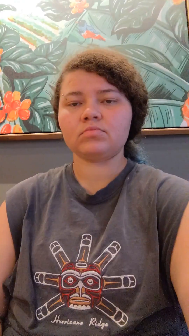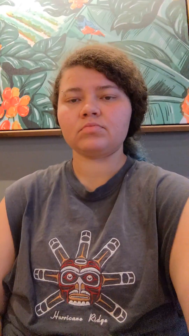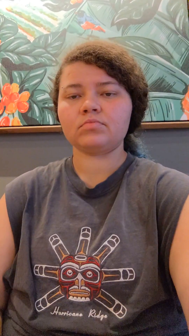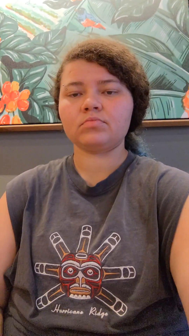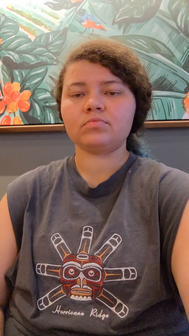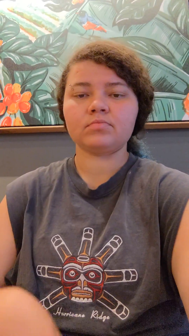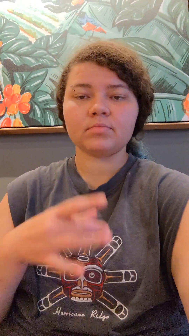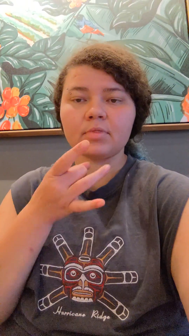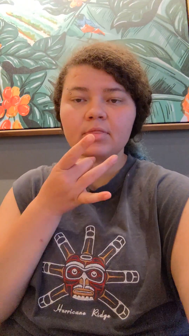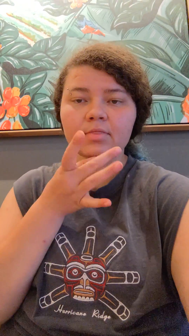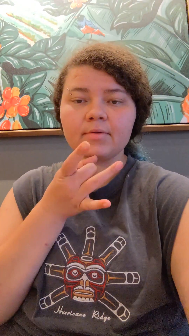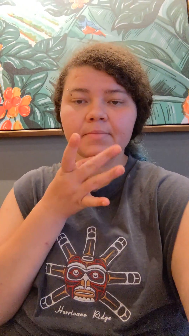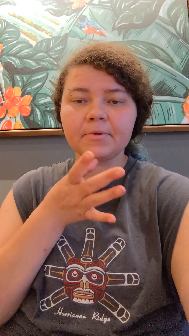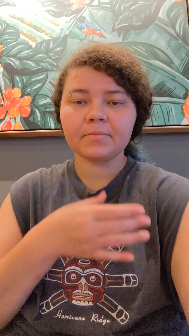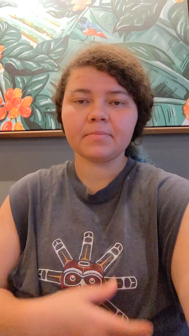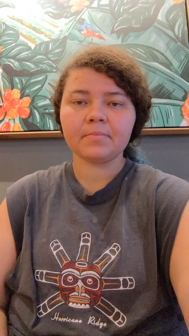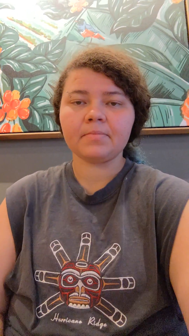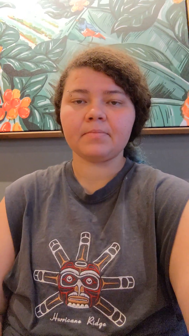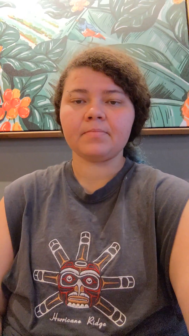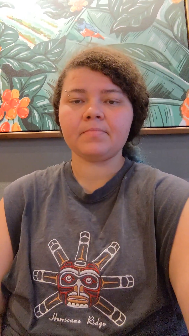light bulb